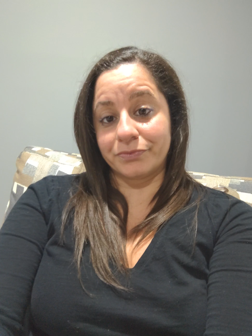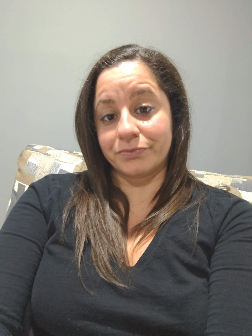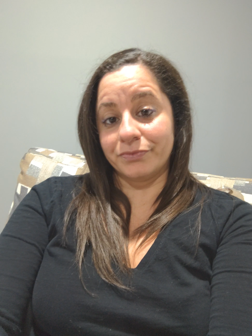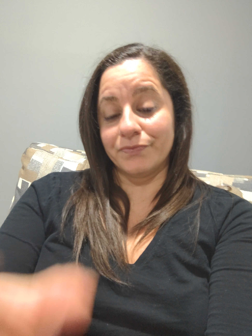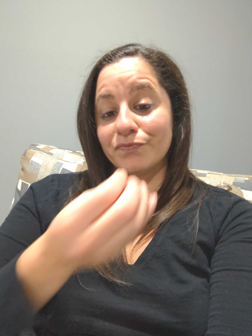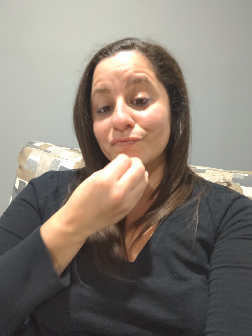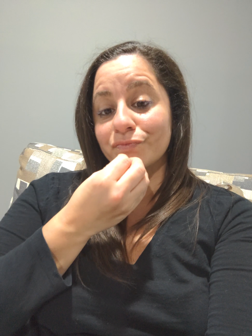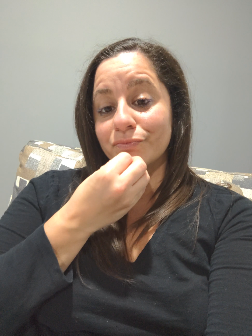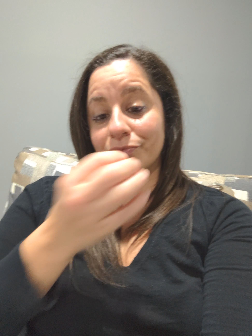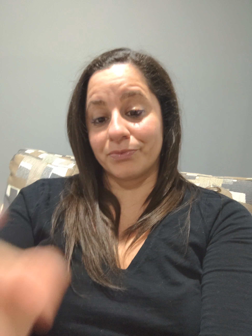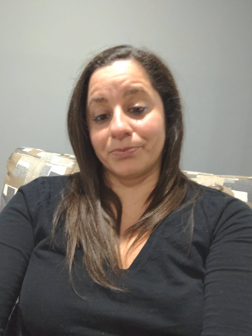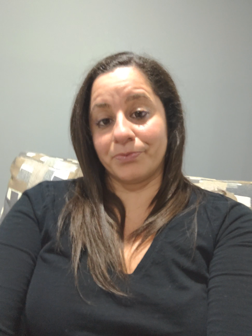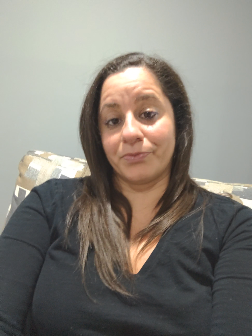food